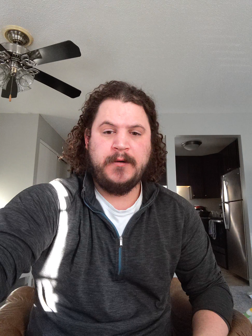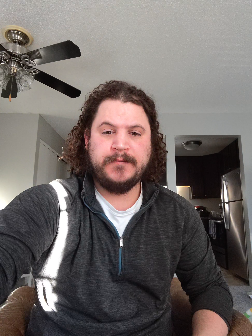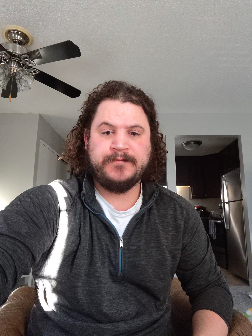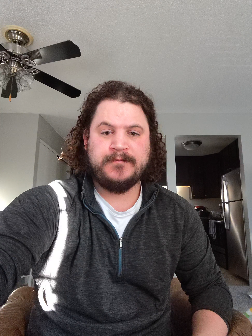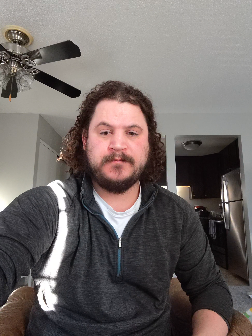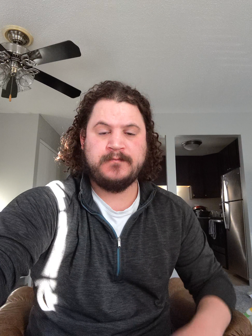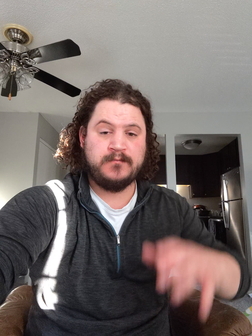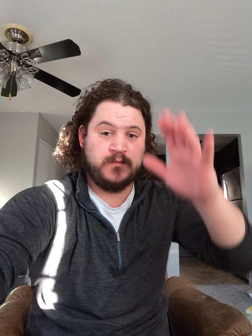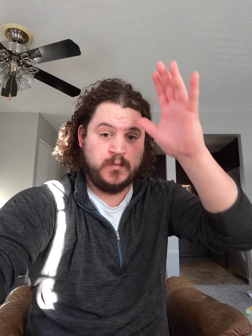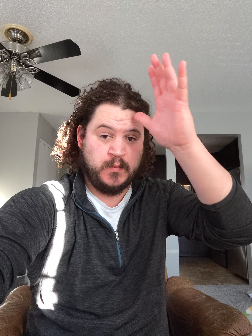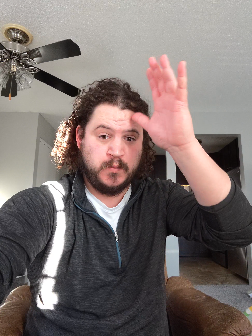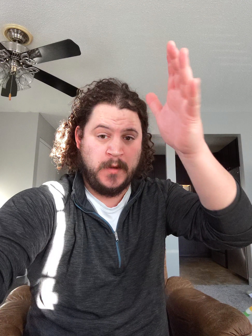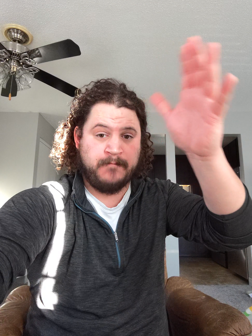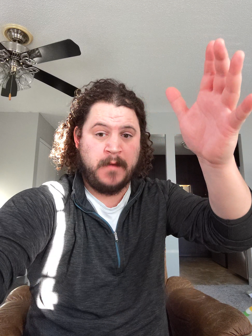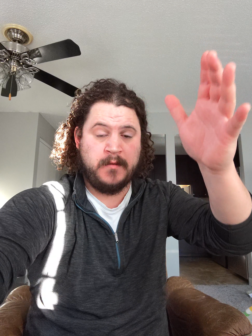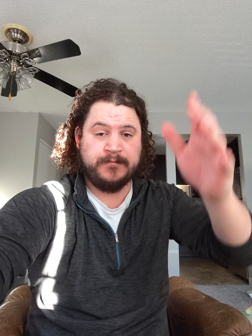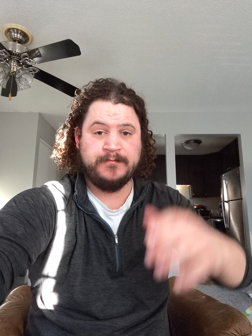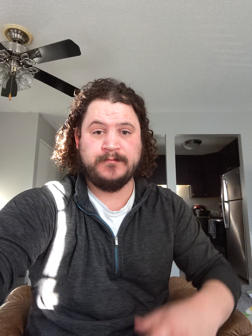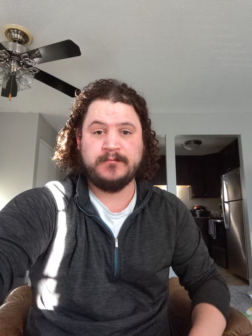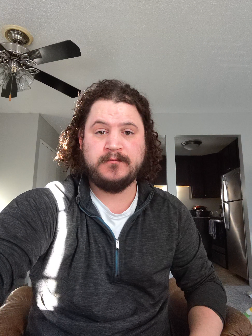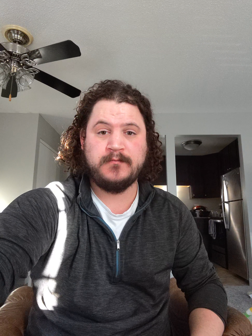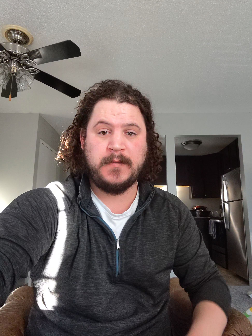grandpa